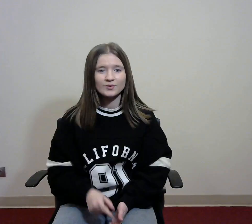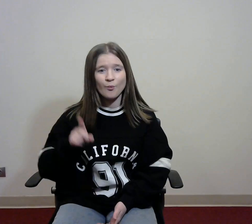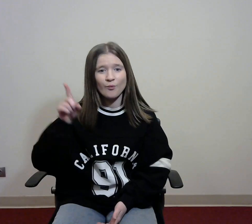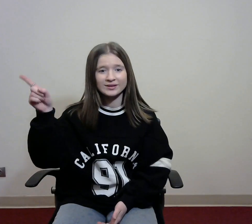O